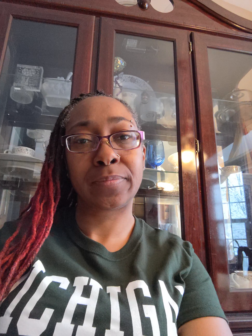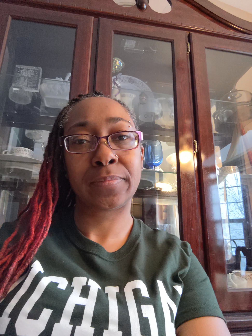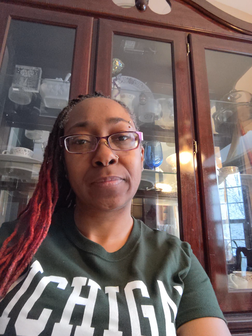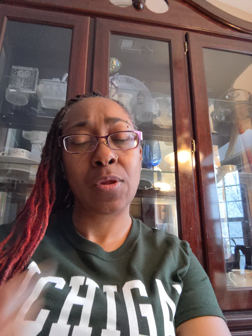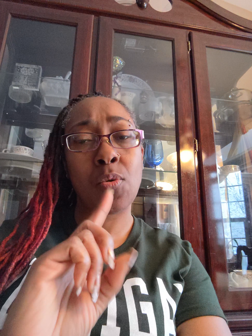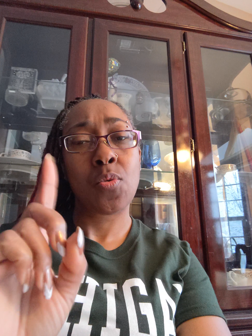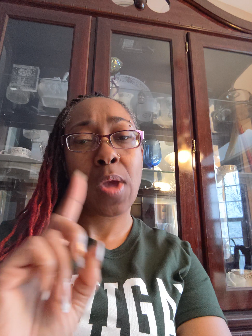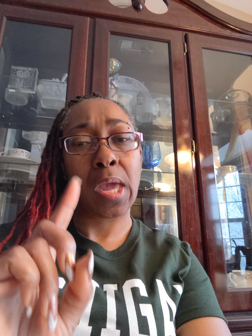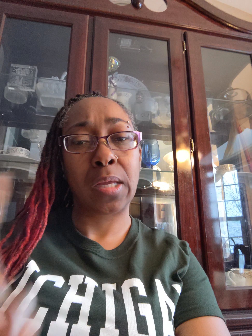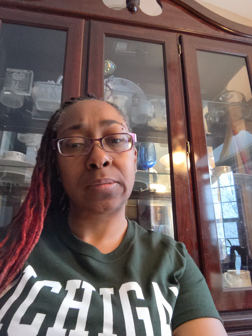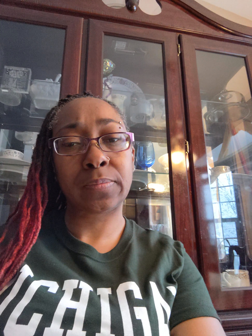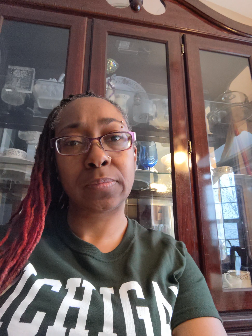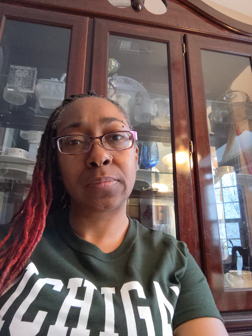where